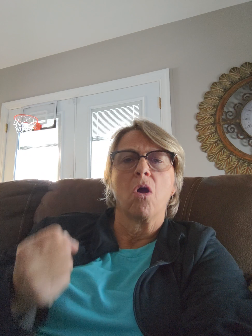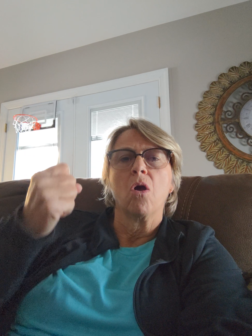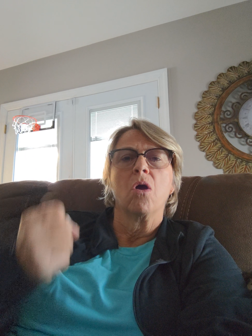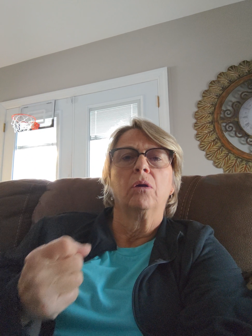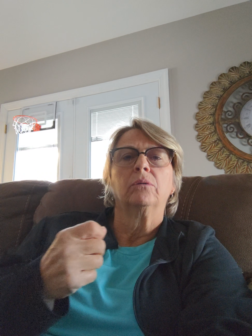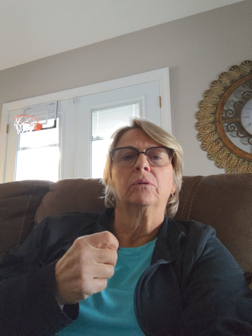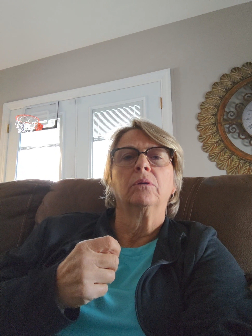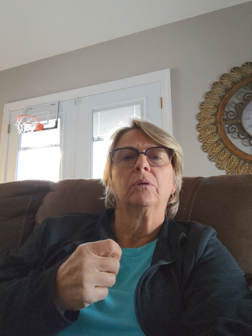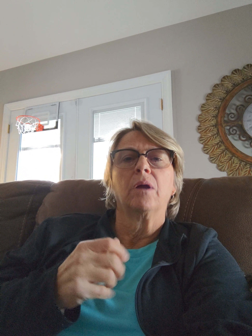car